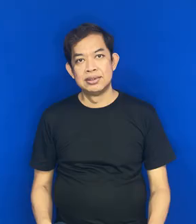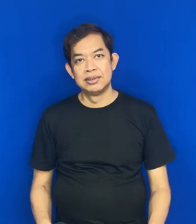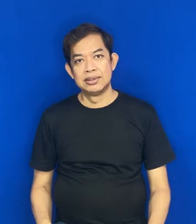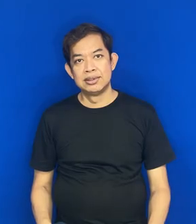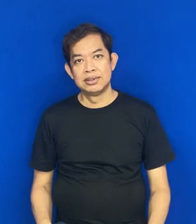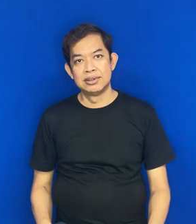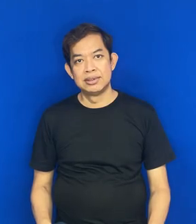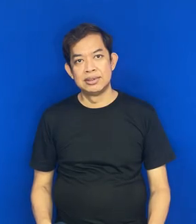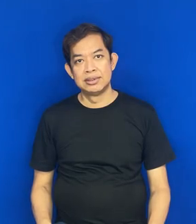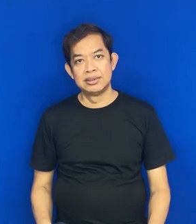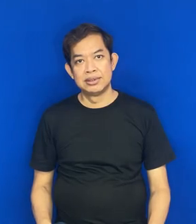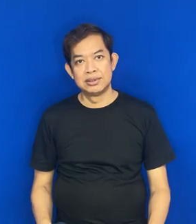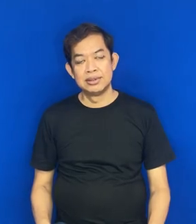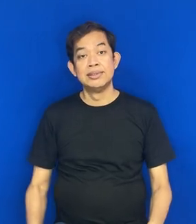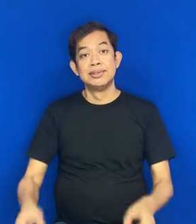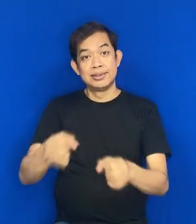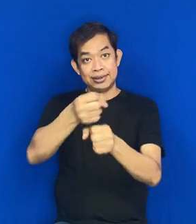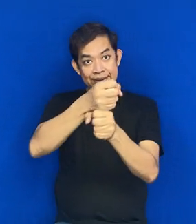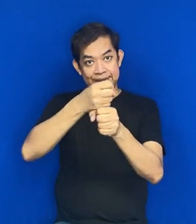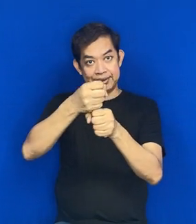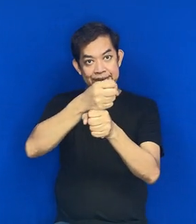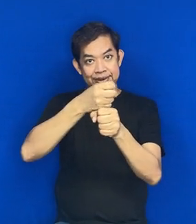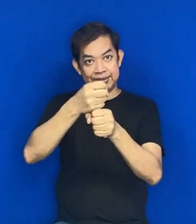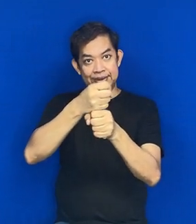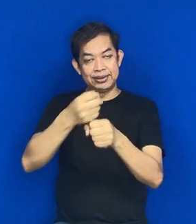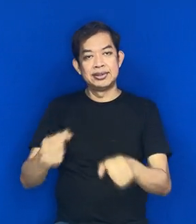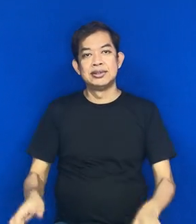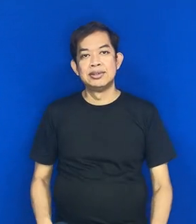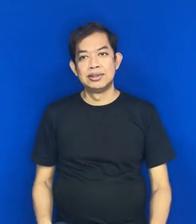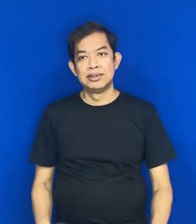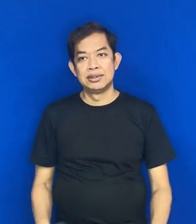coffee